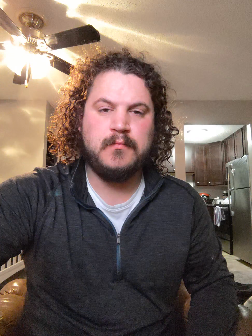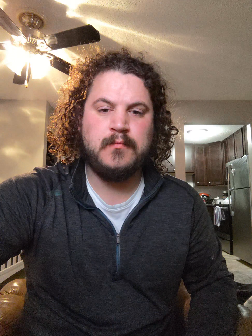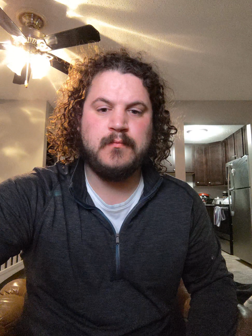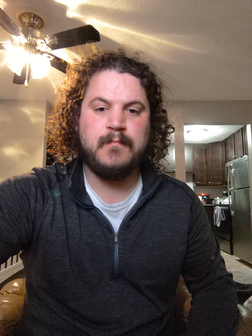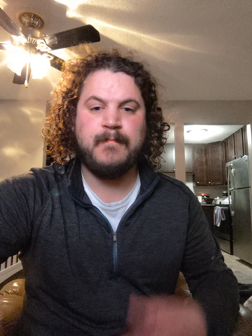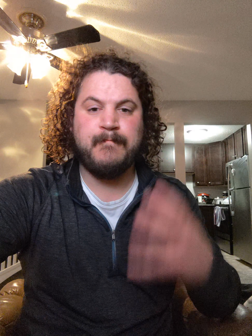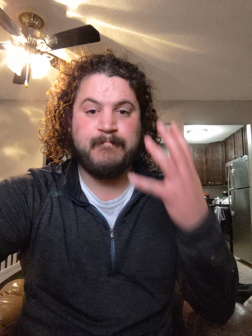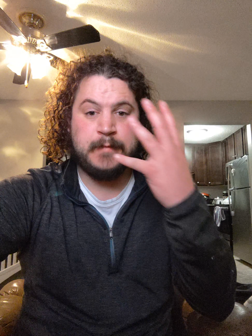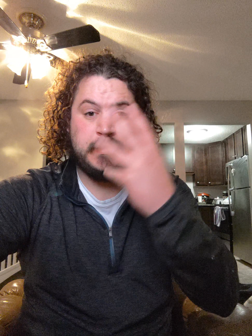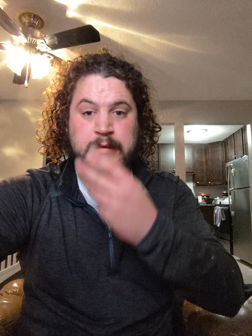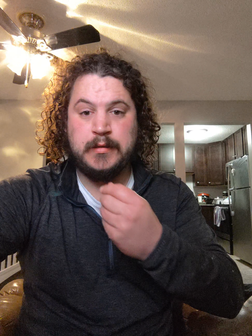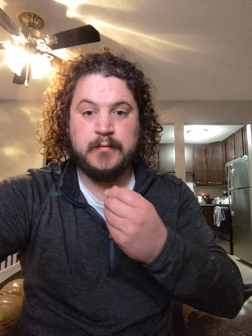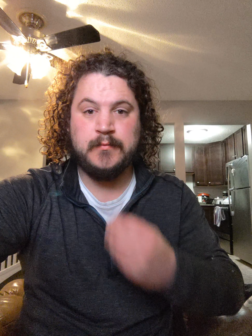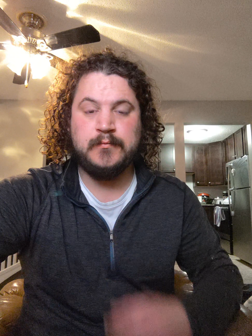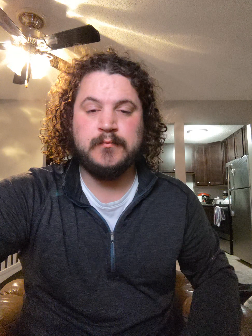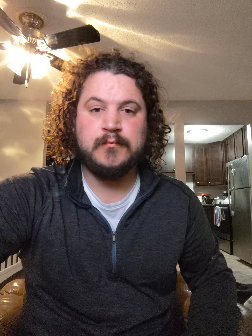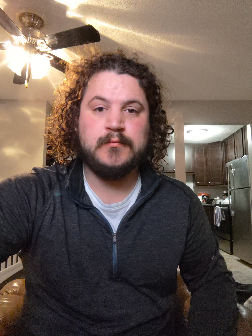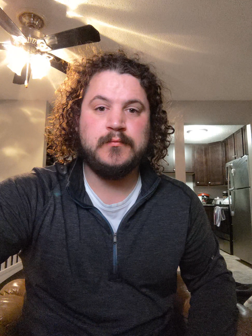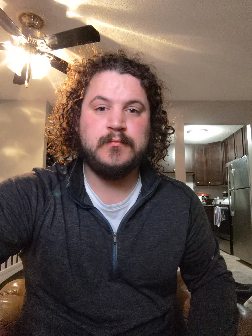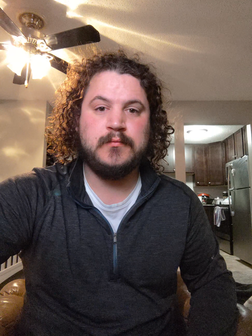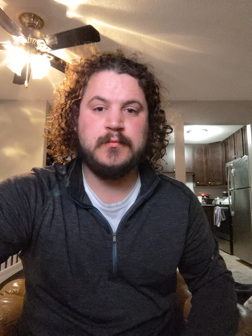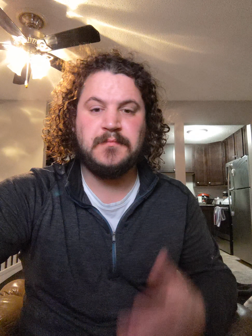pretty